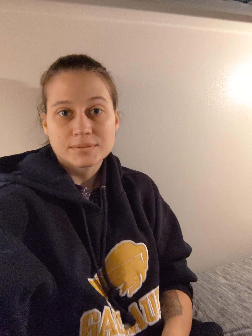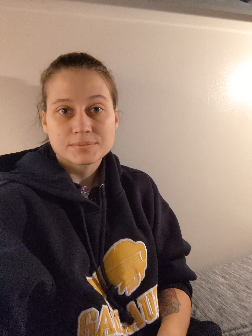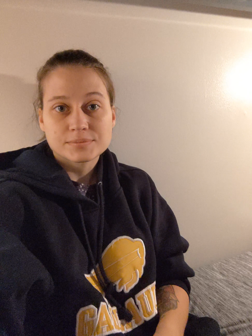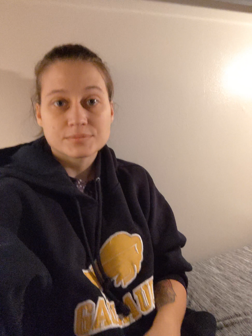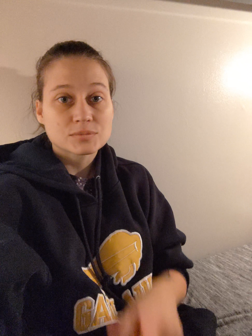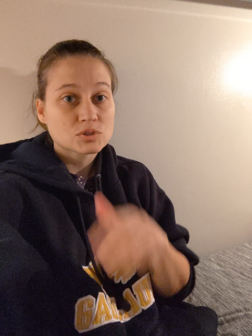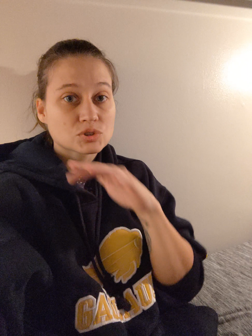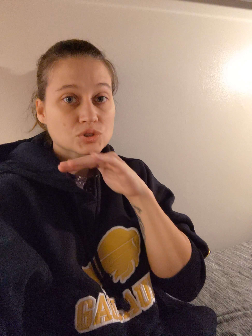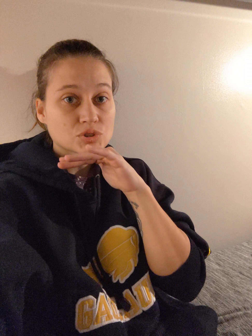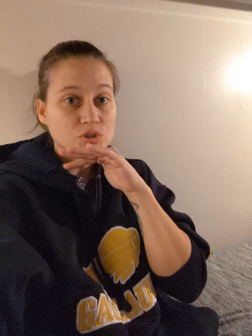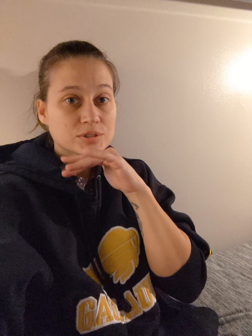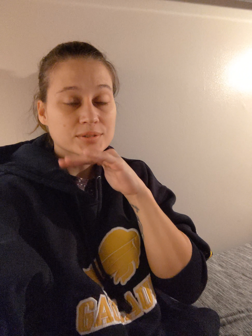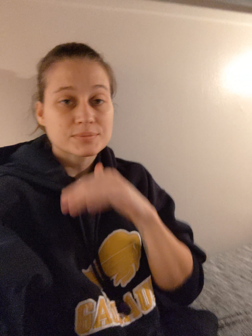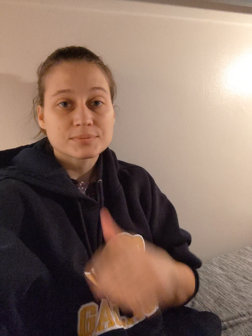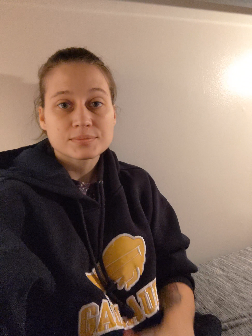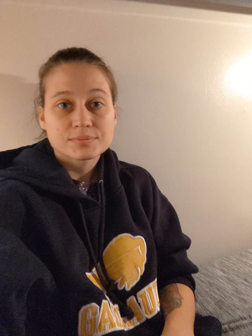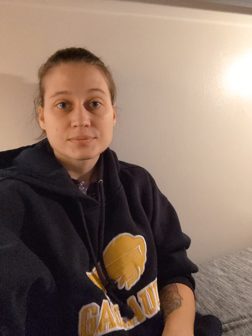dirty